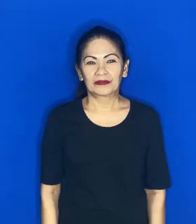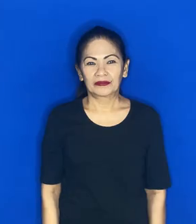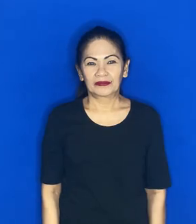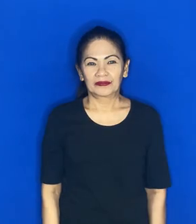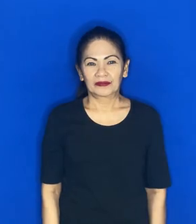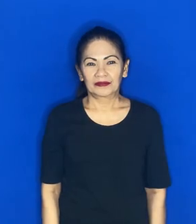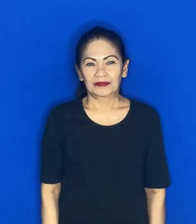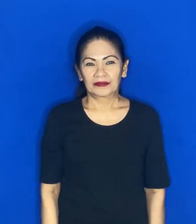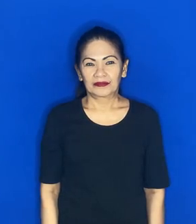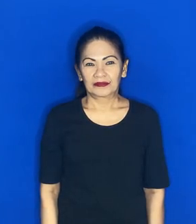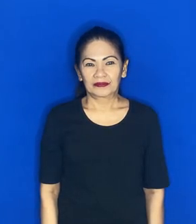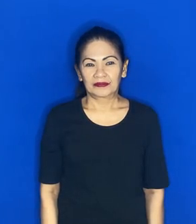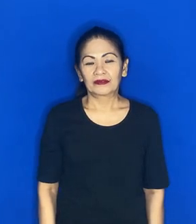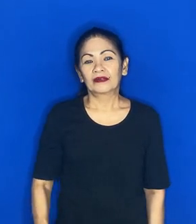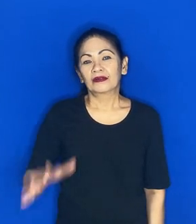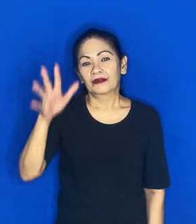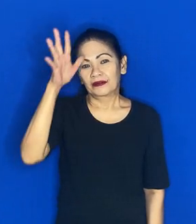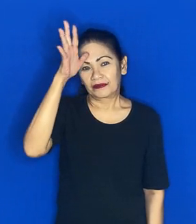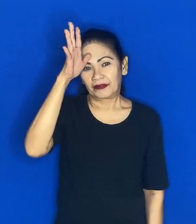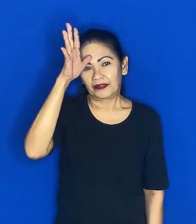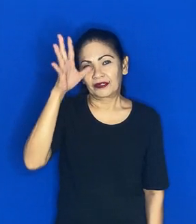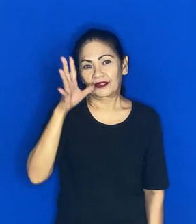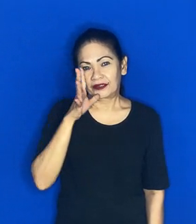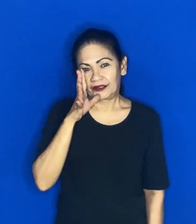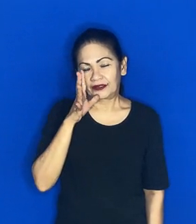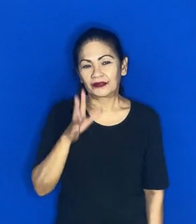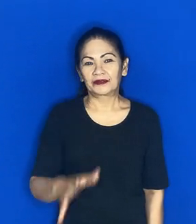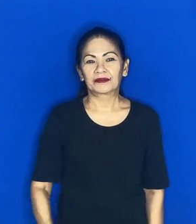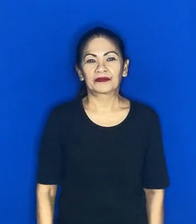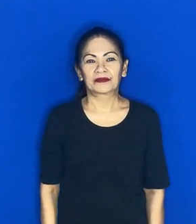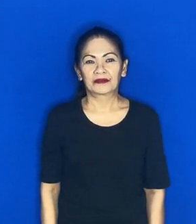parents